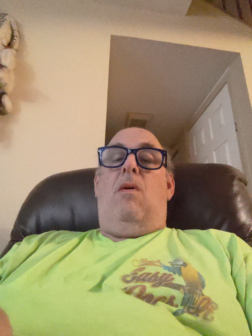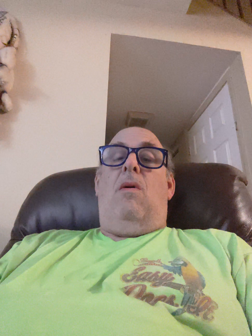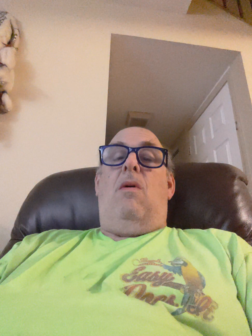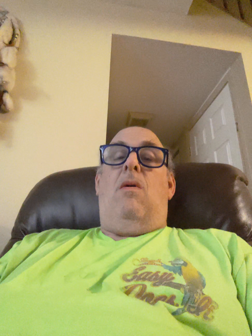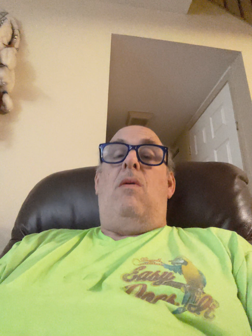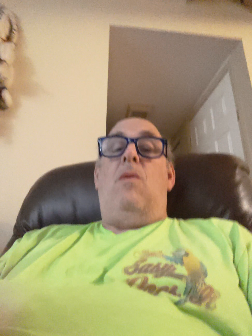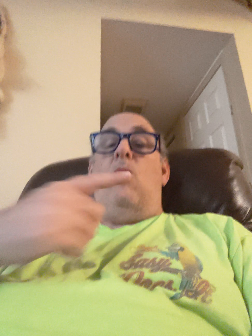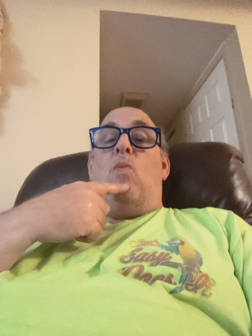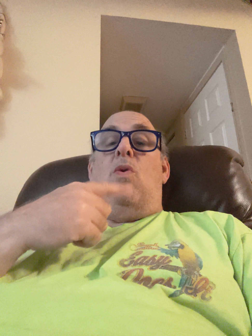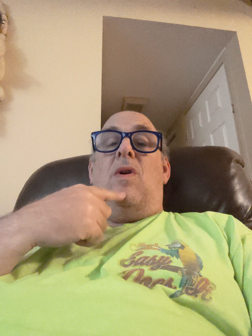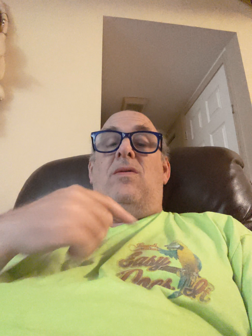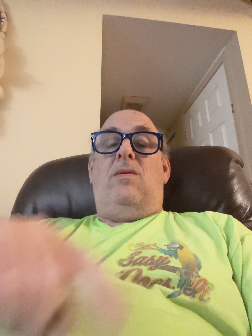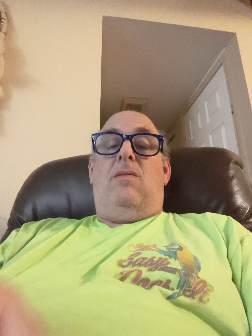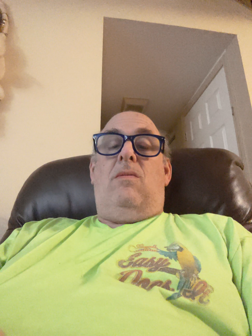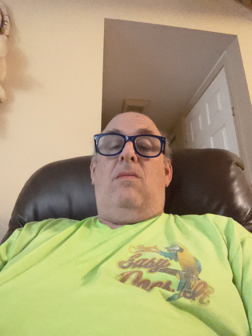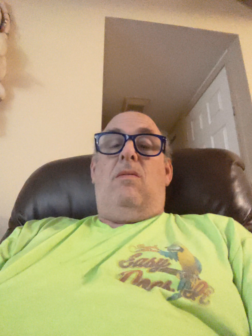red